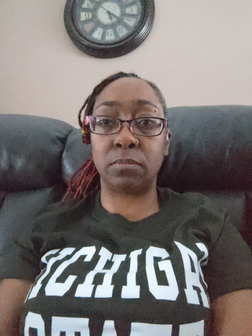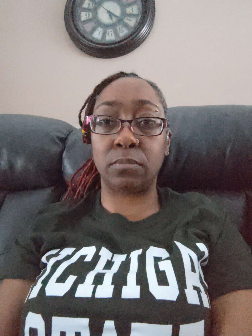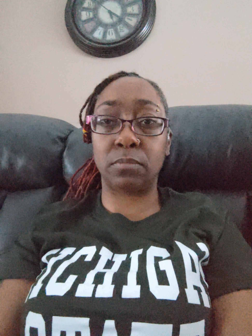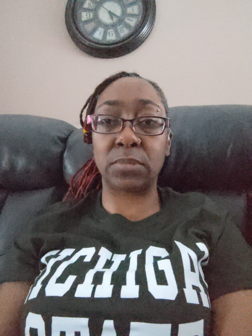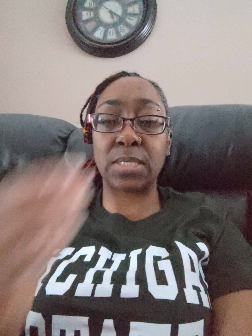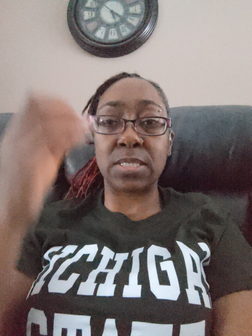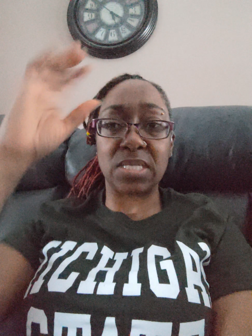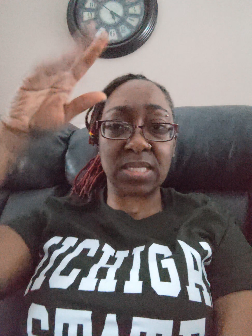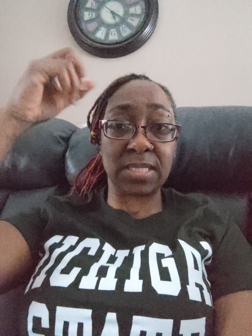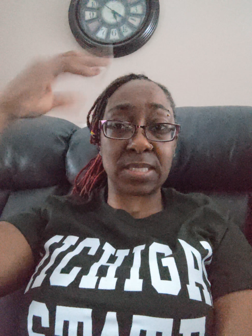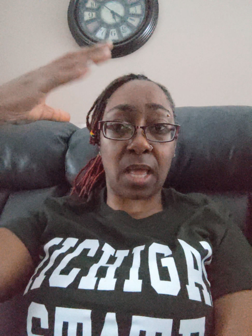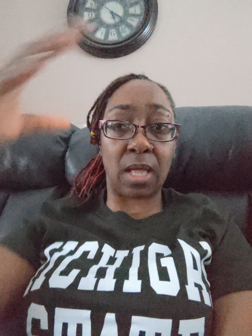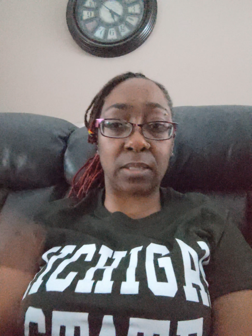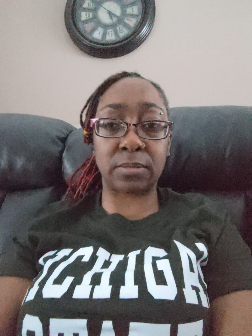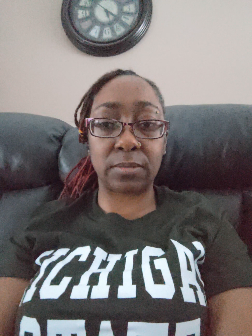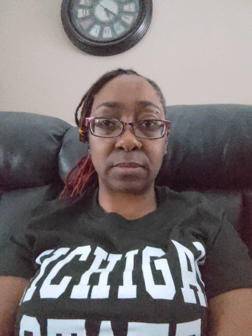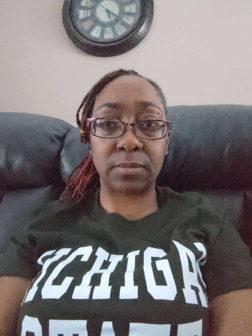sun